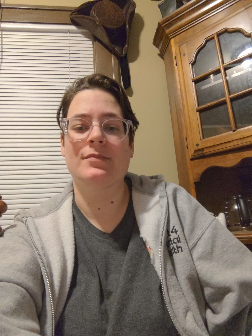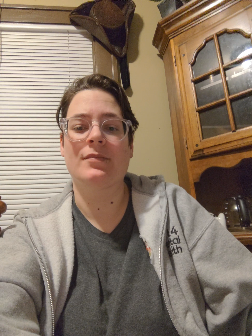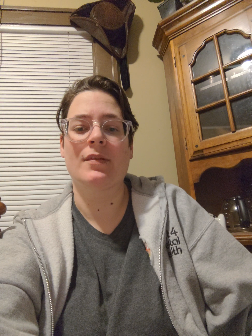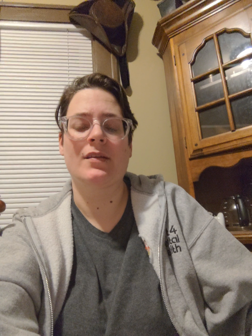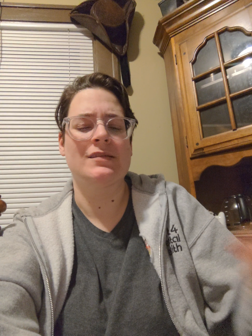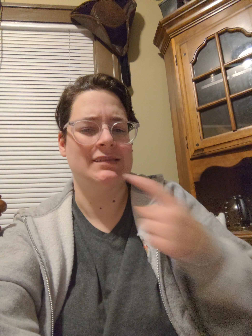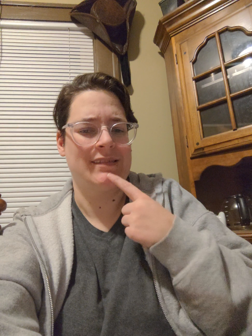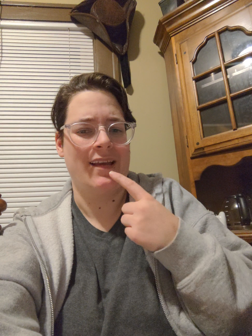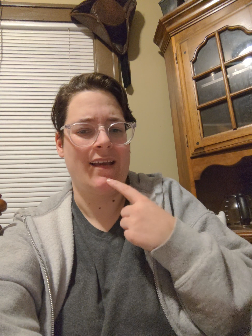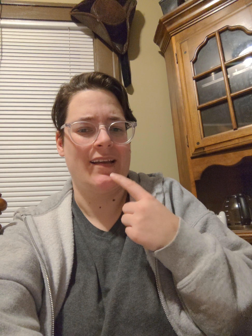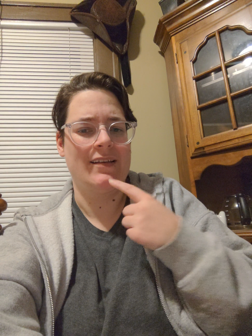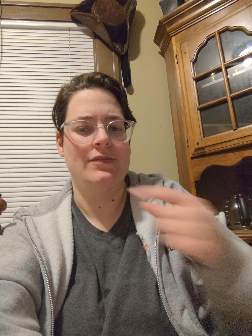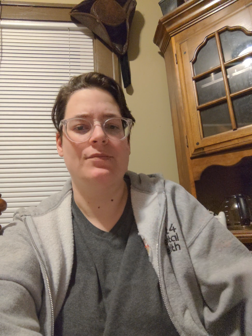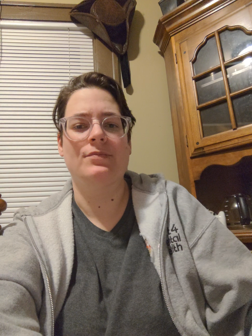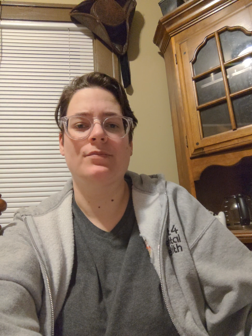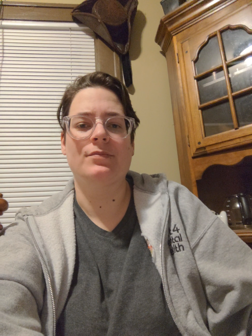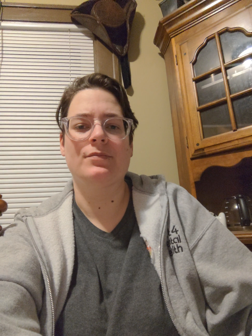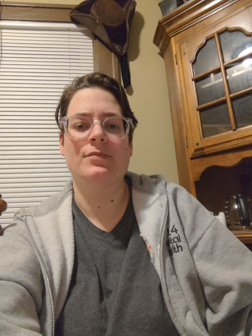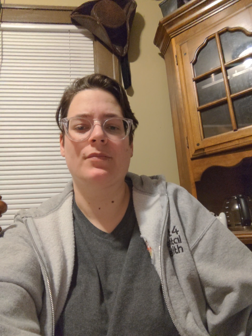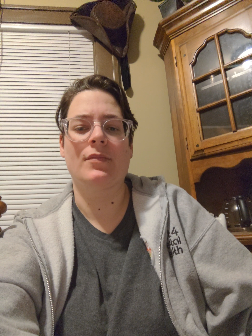say